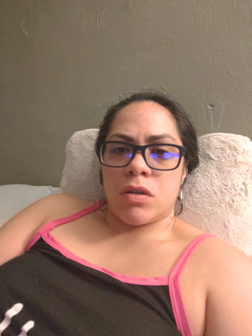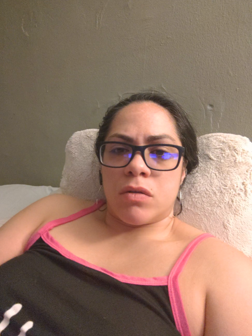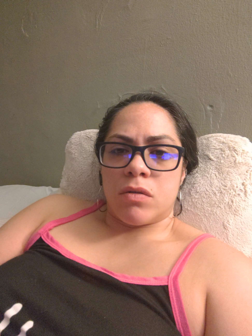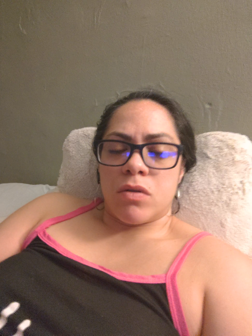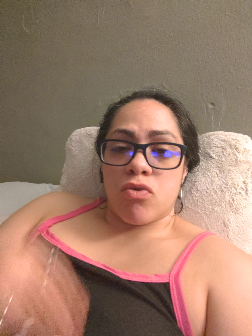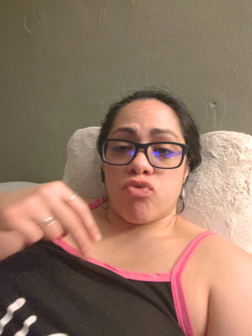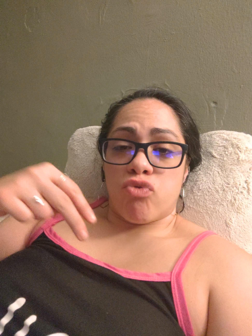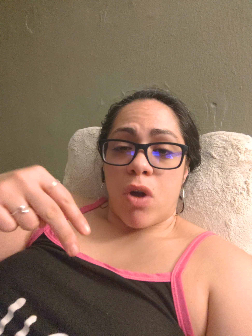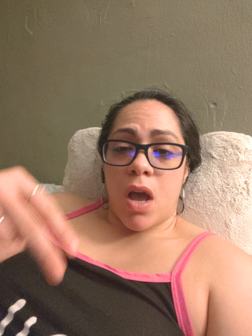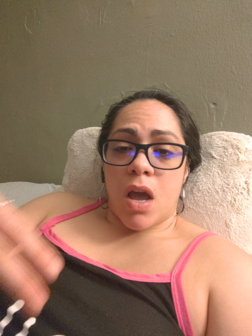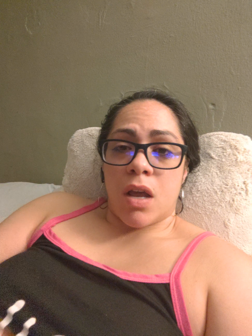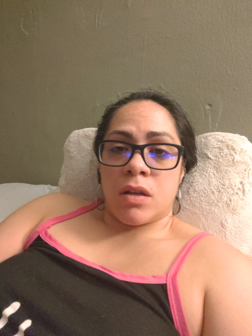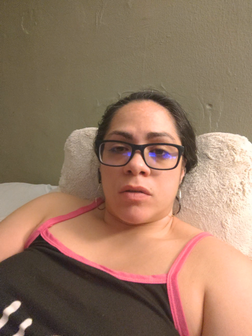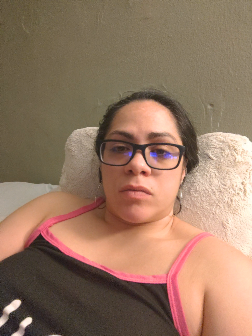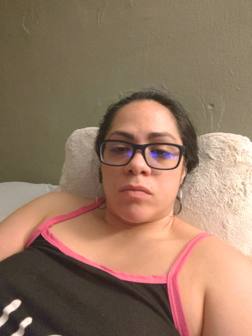ride